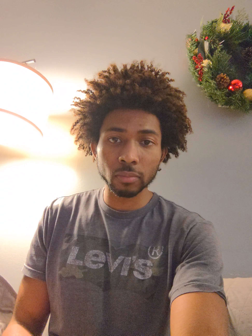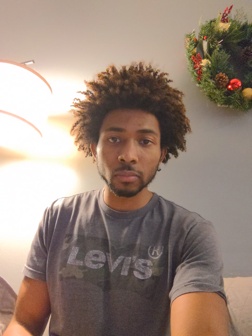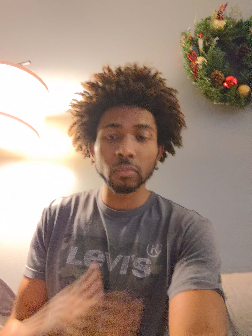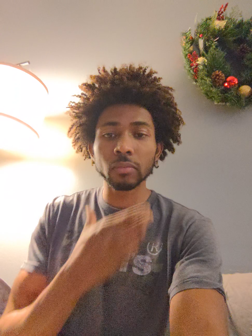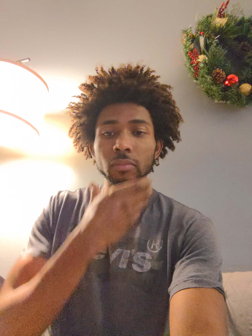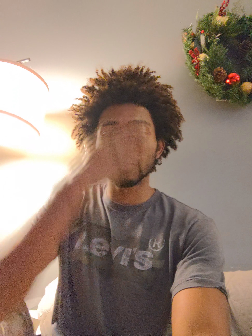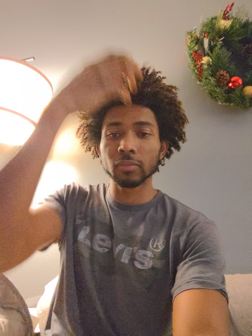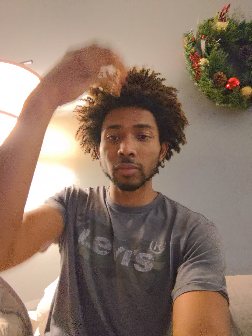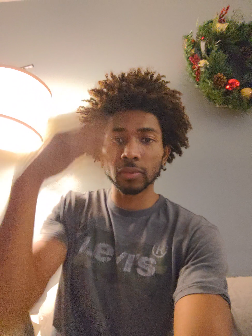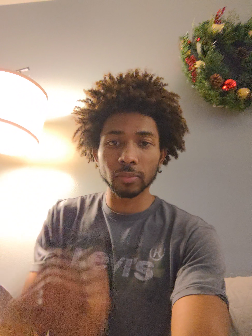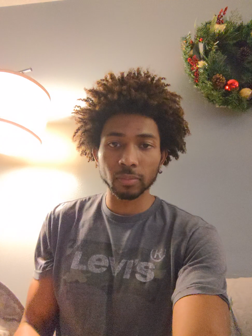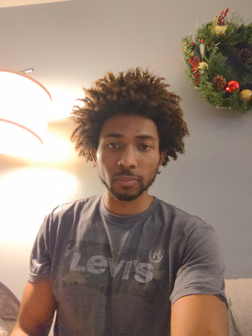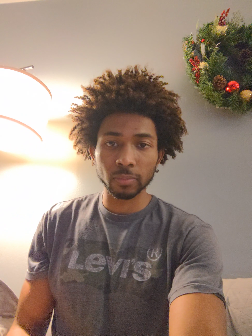giraffe